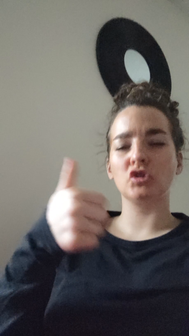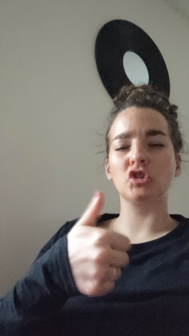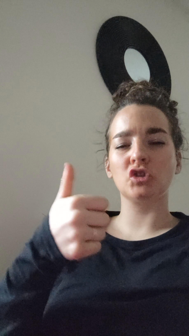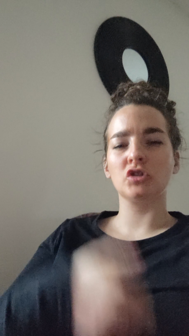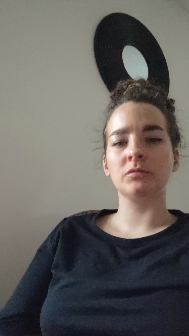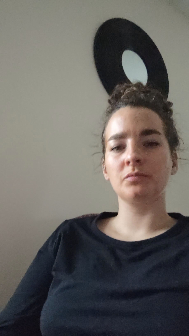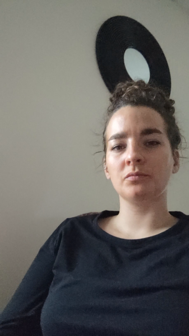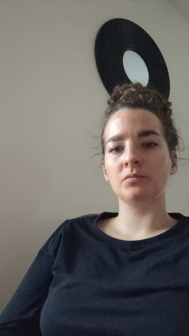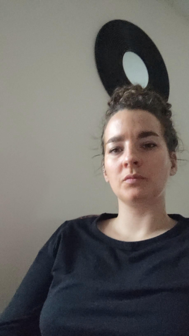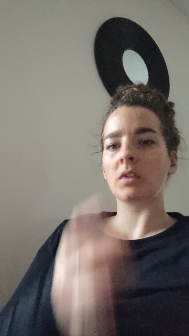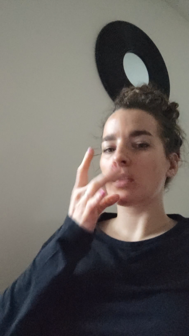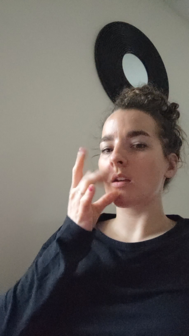light bulb